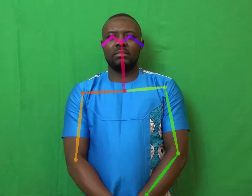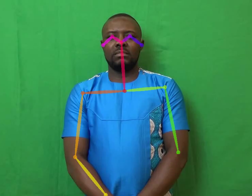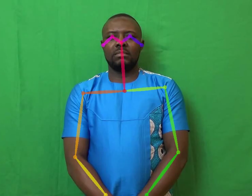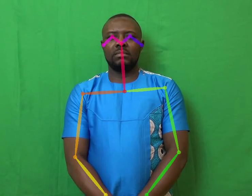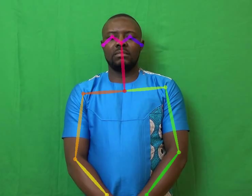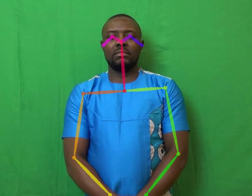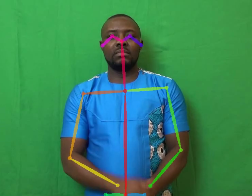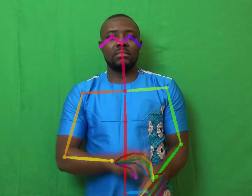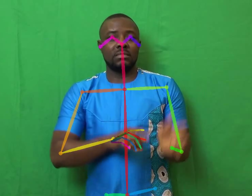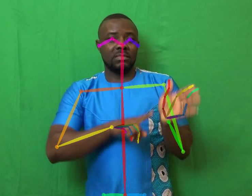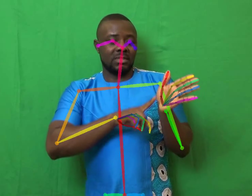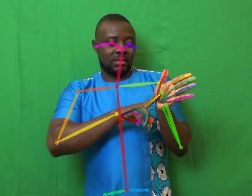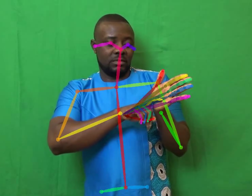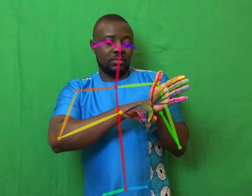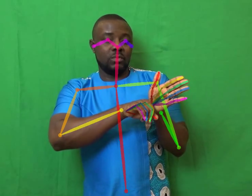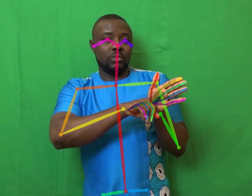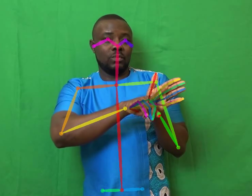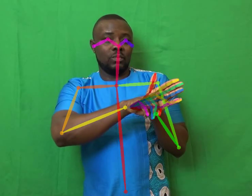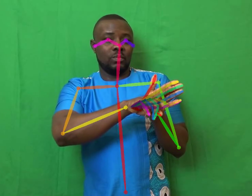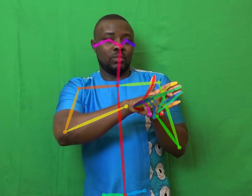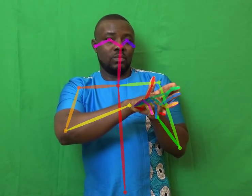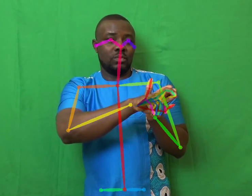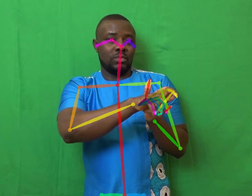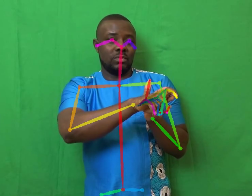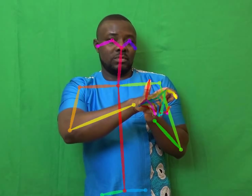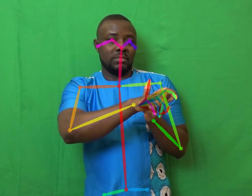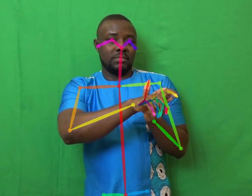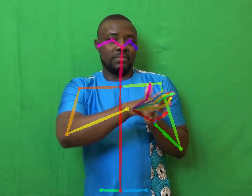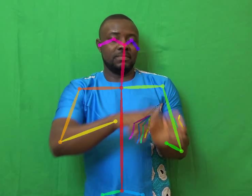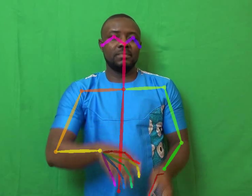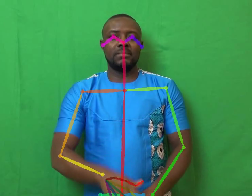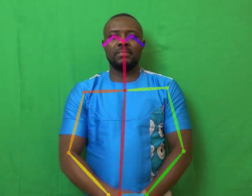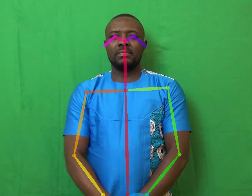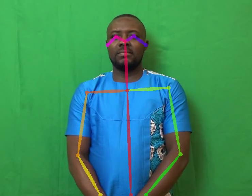worm or germ